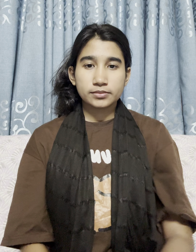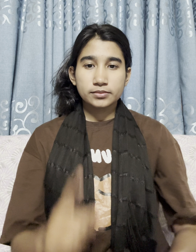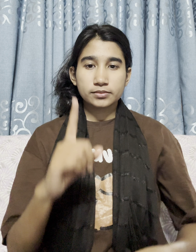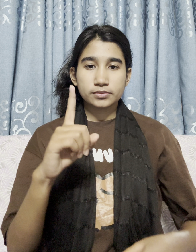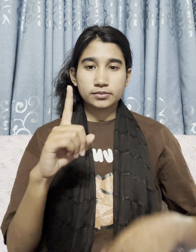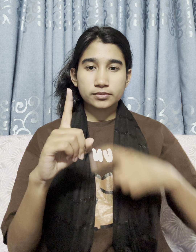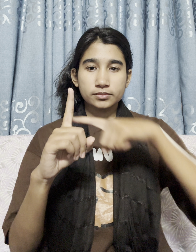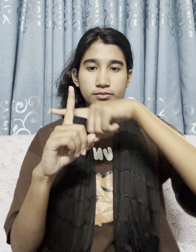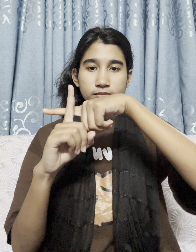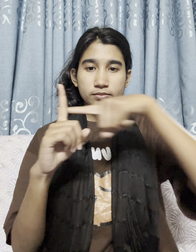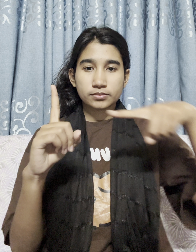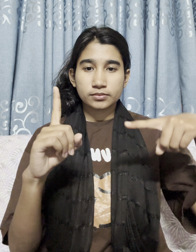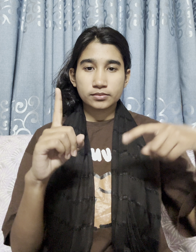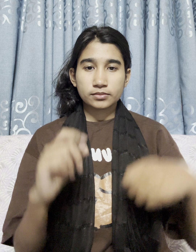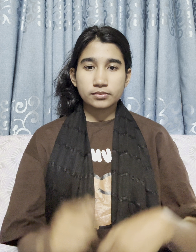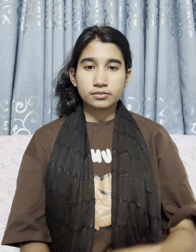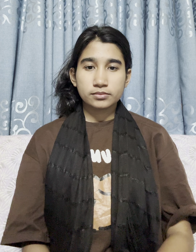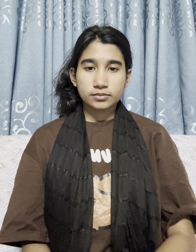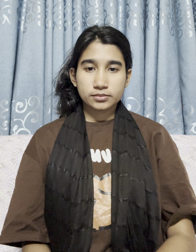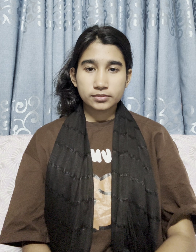শত্রু